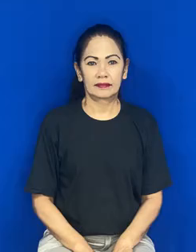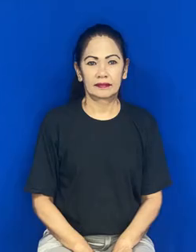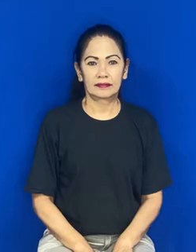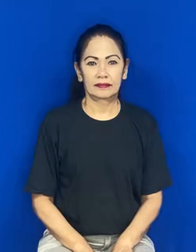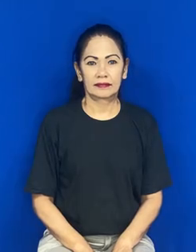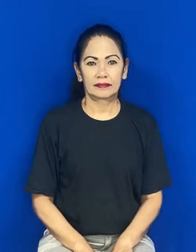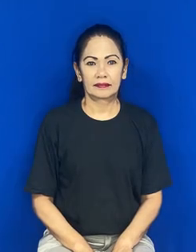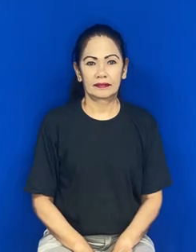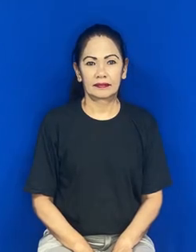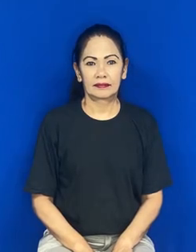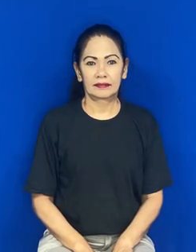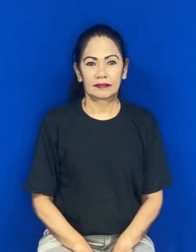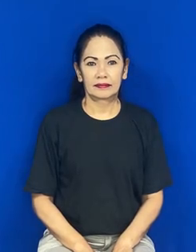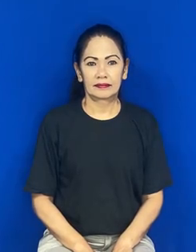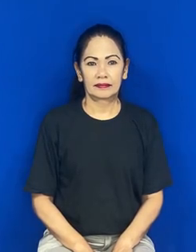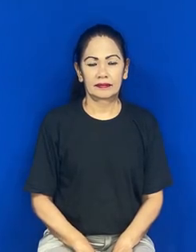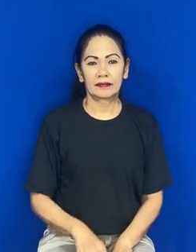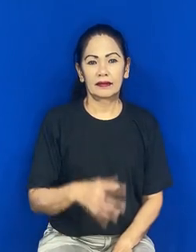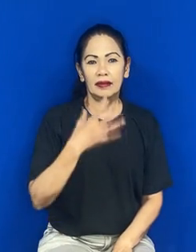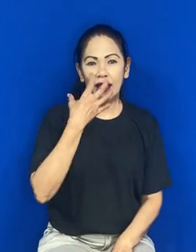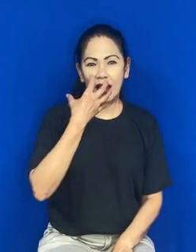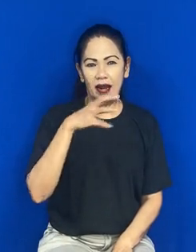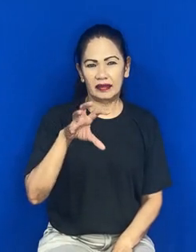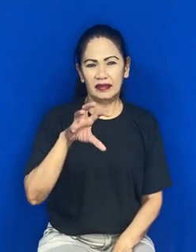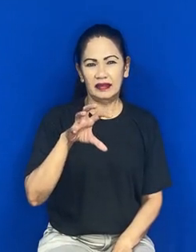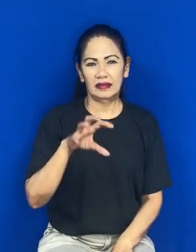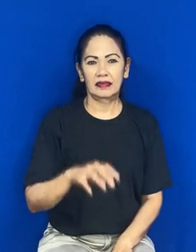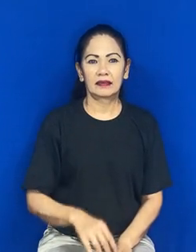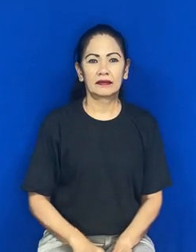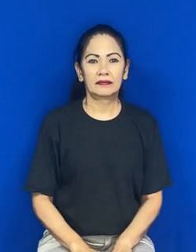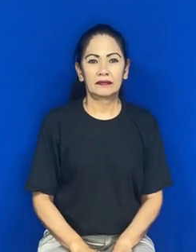juice